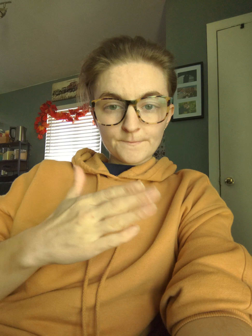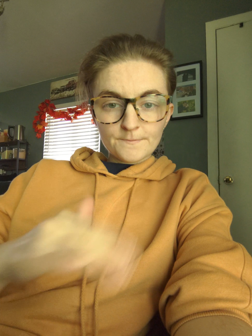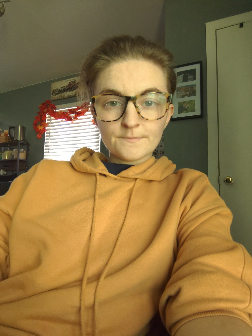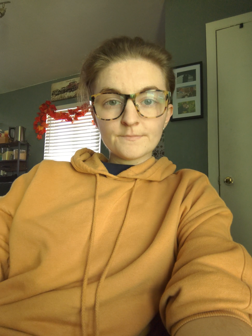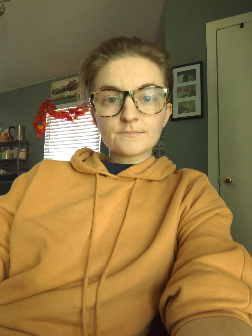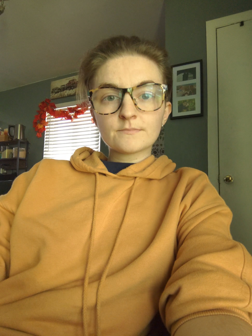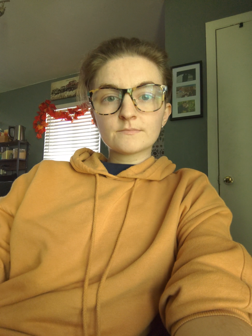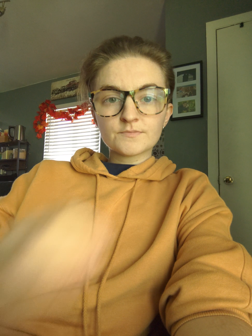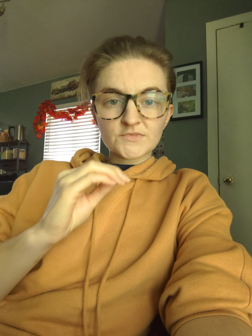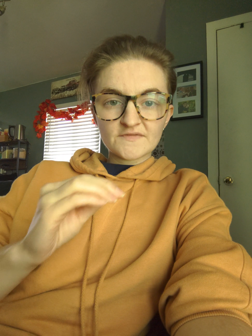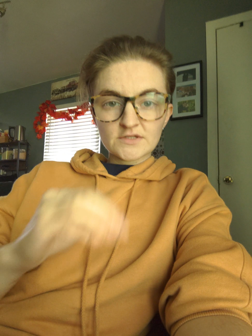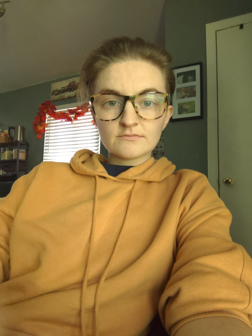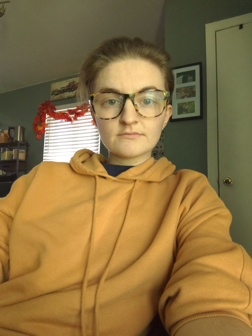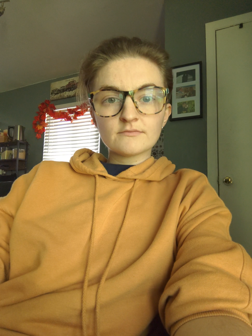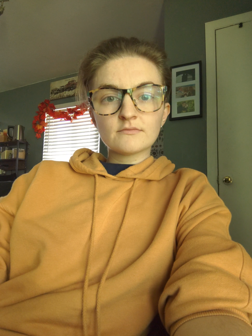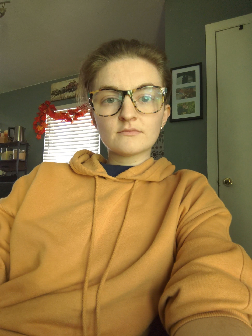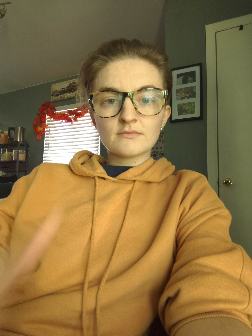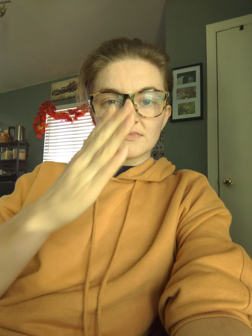fix